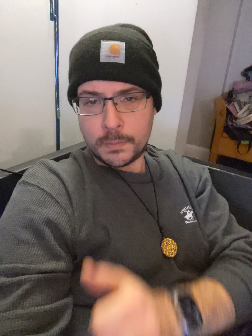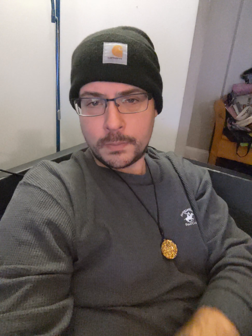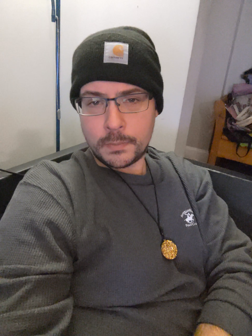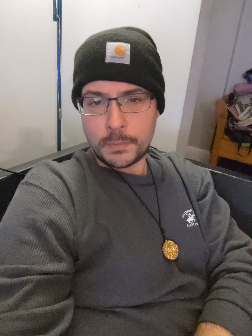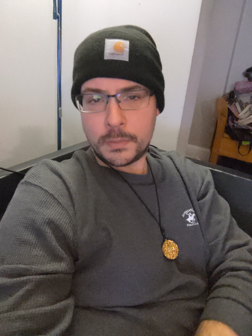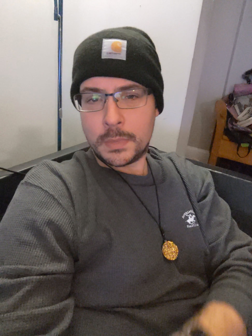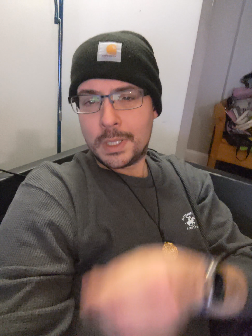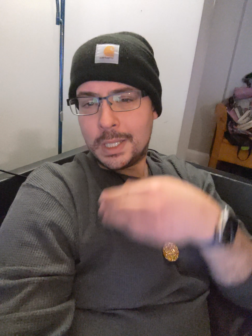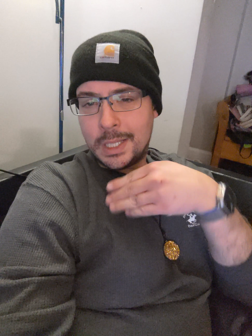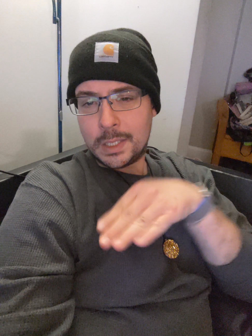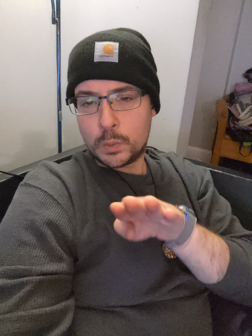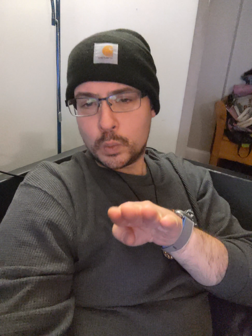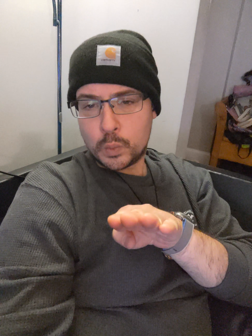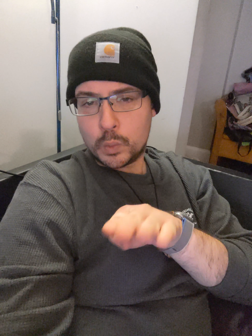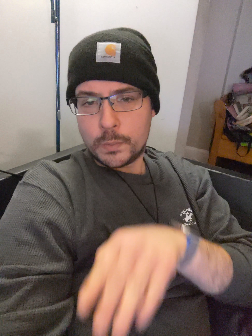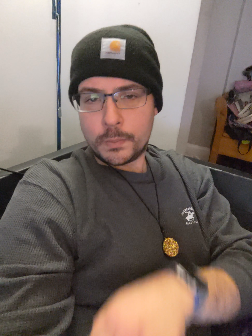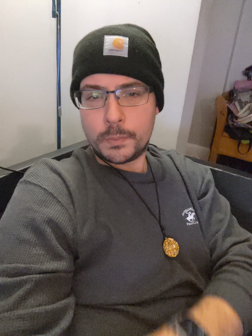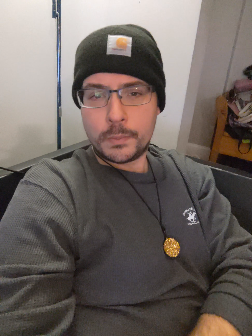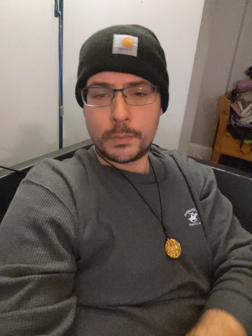into